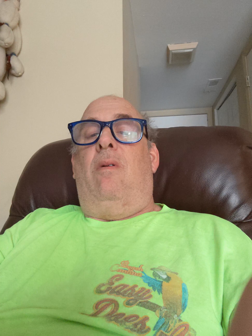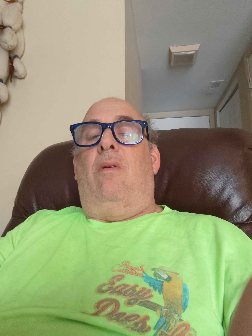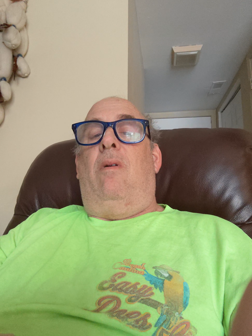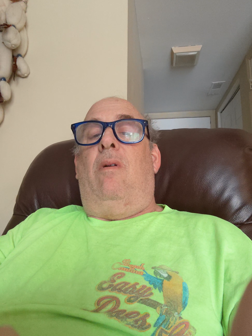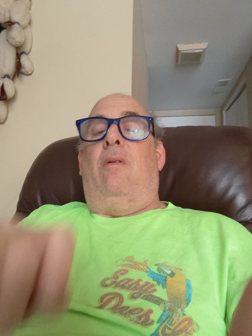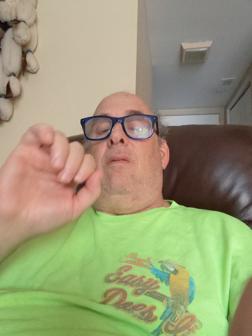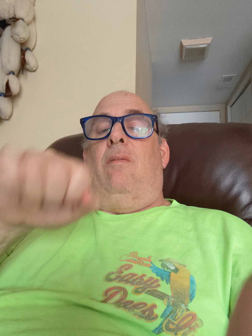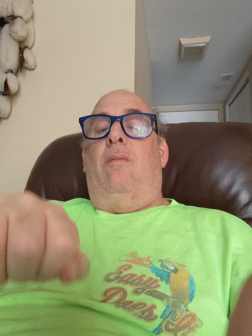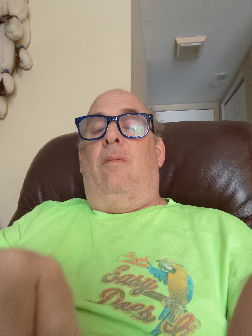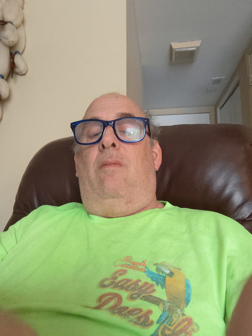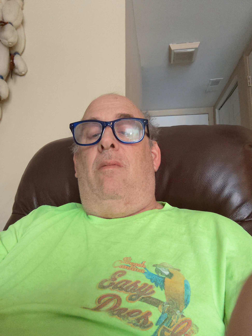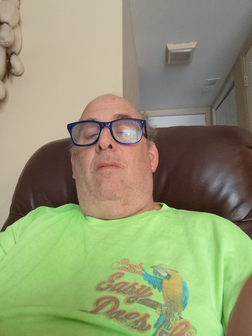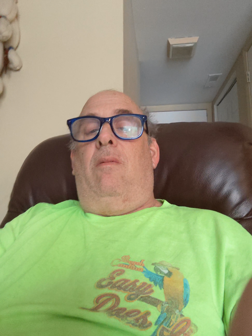can